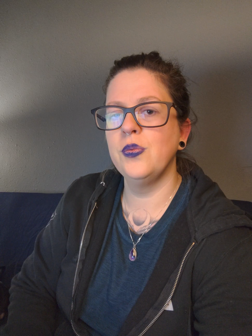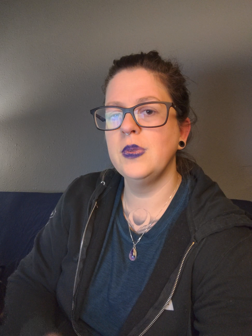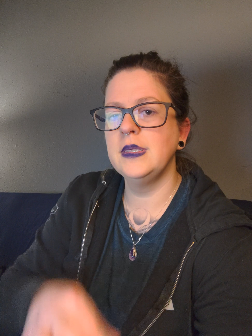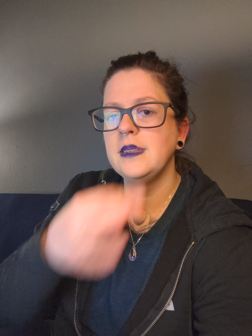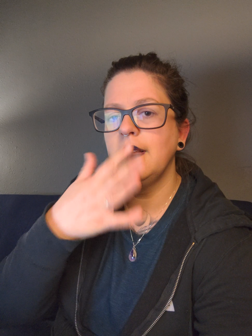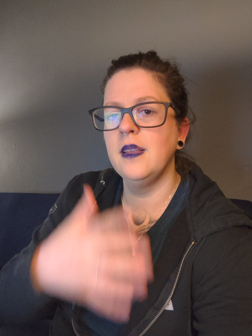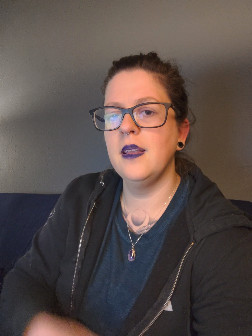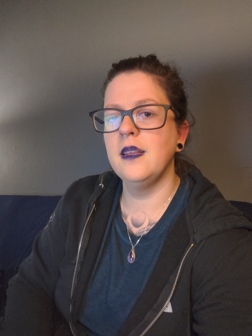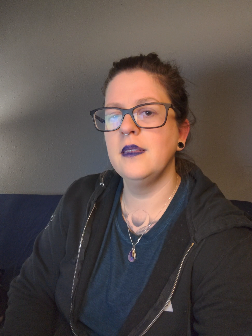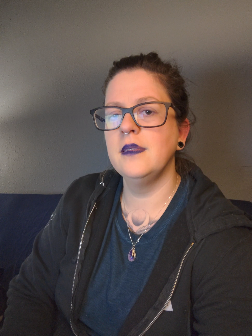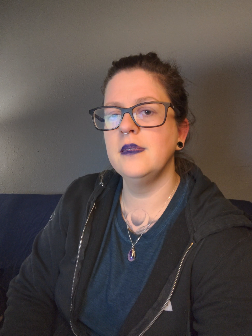snack